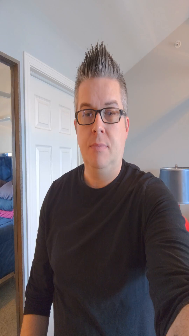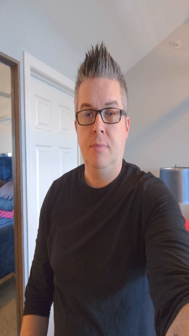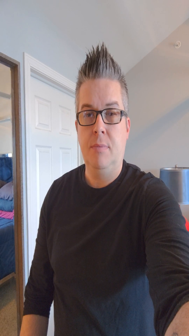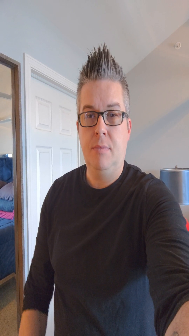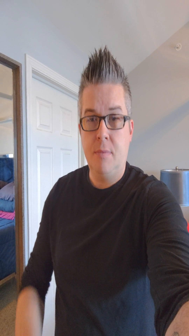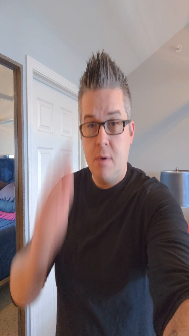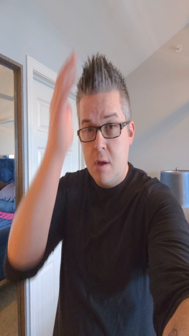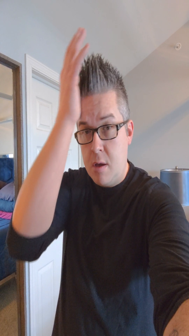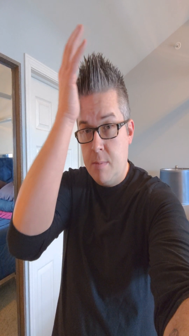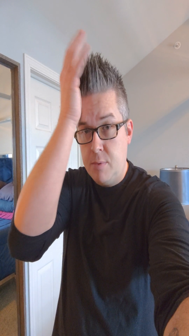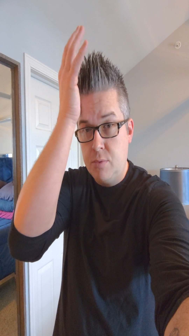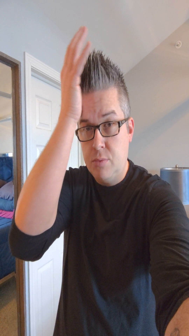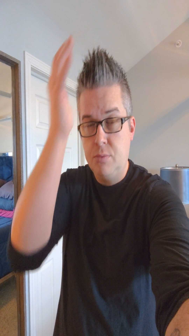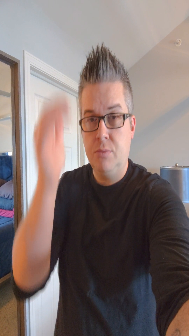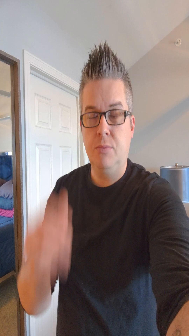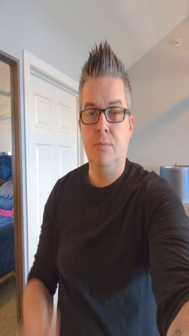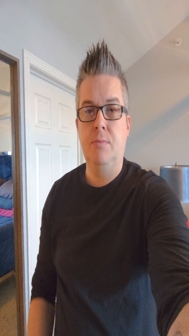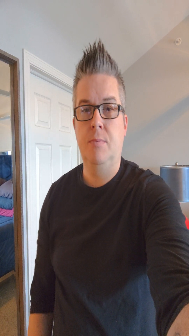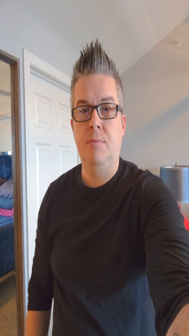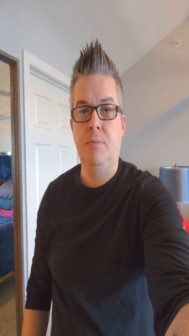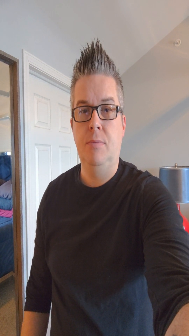garbage